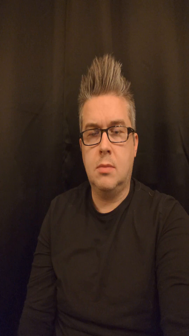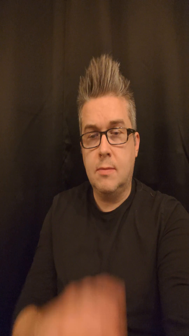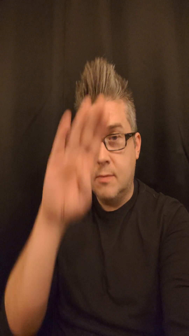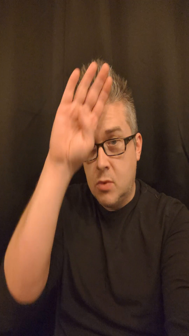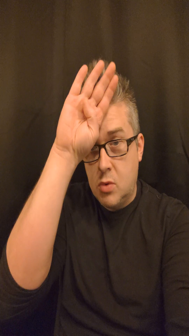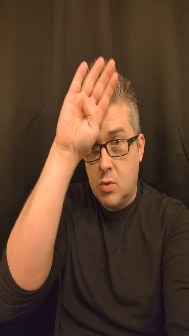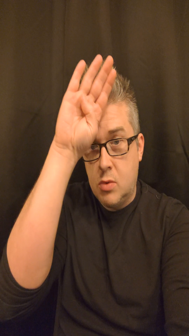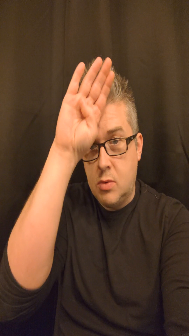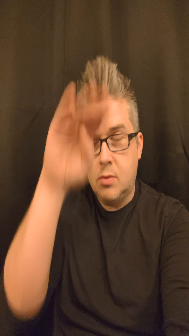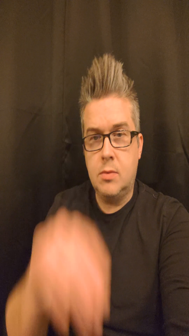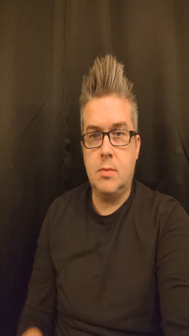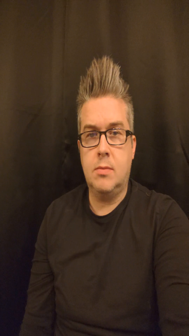fireman